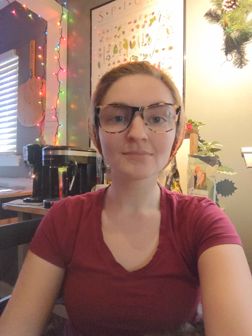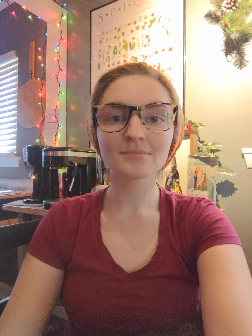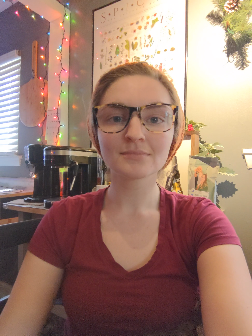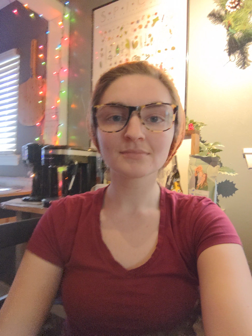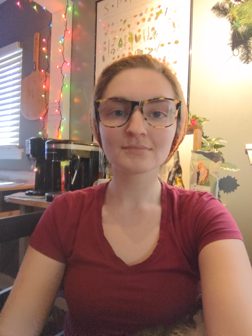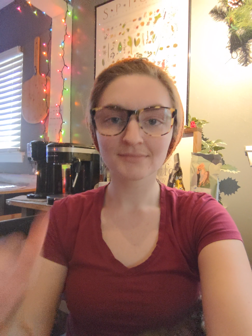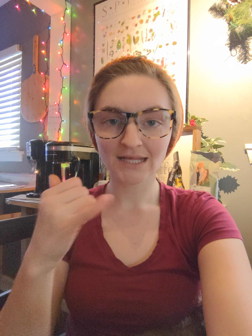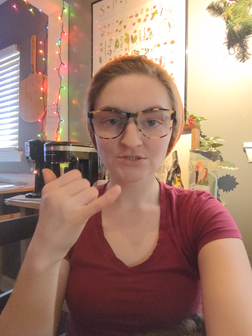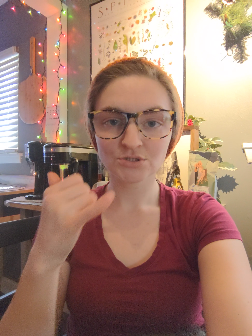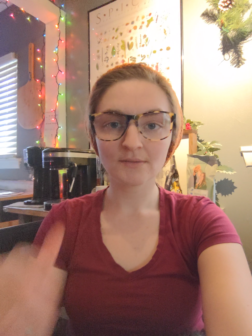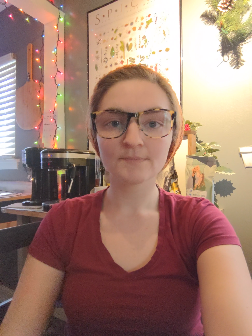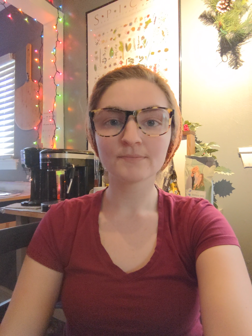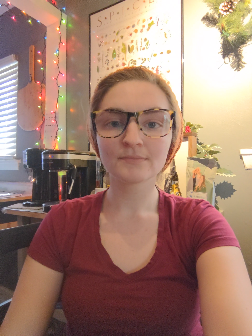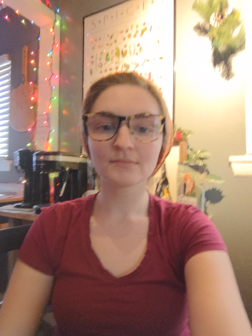yellow